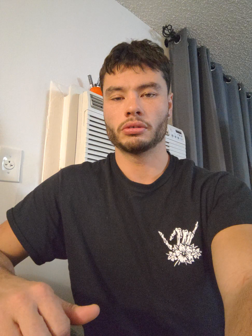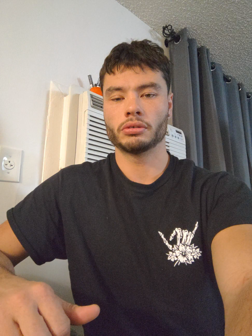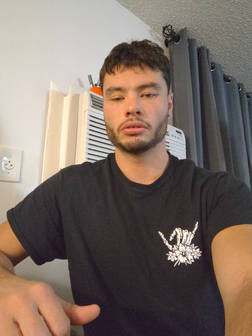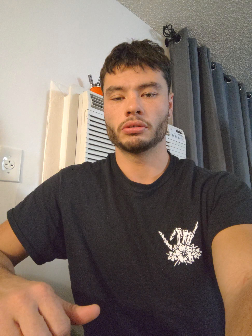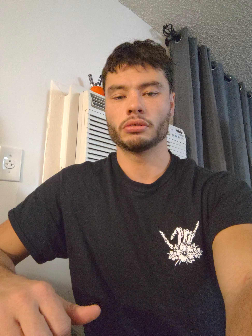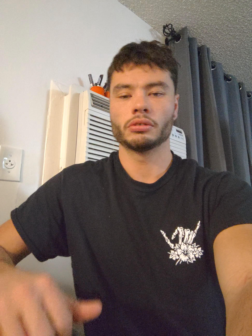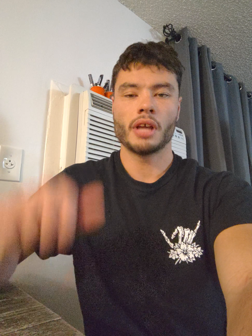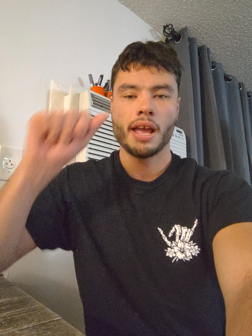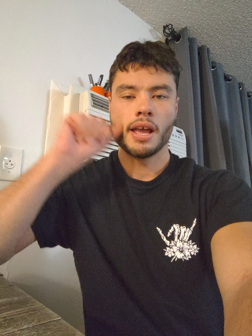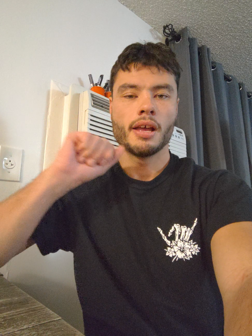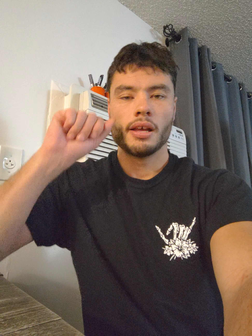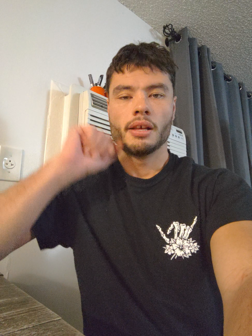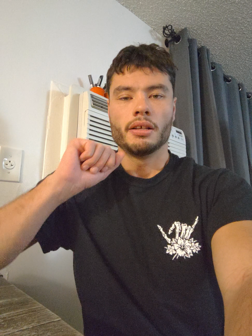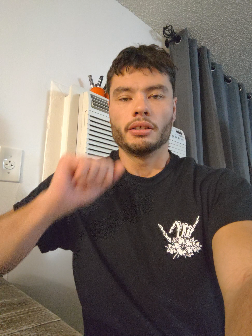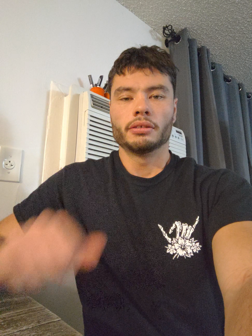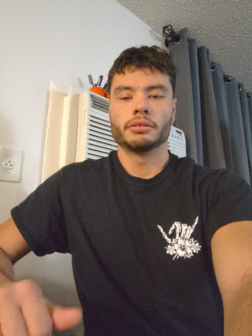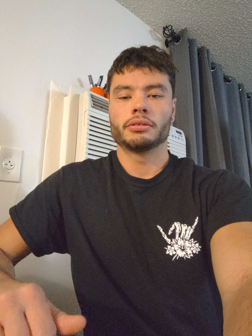aunt